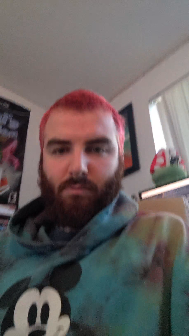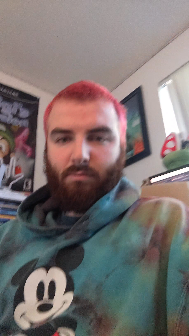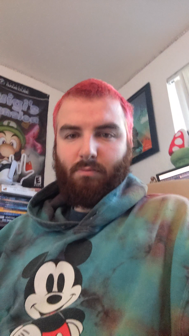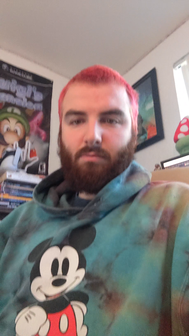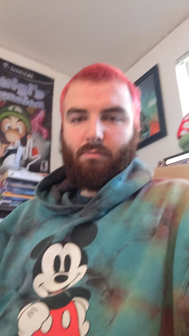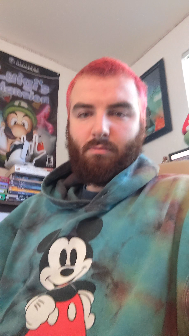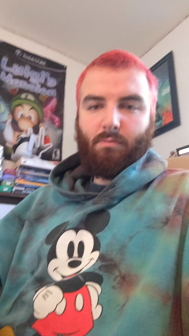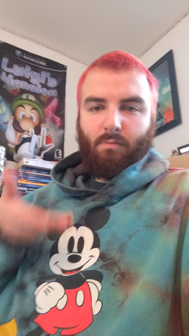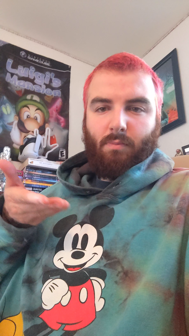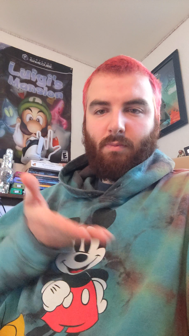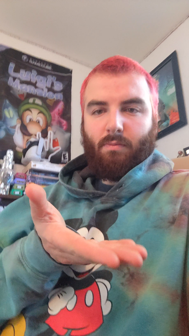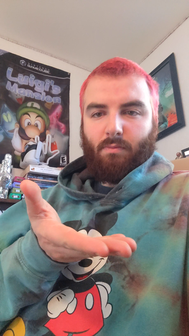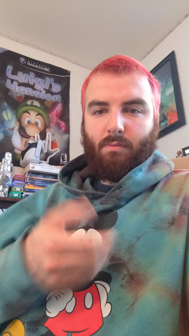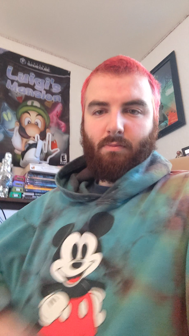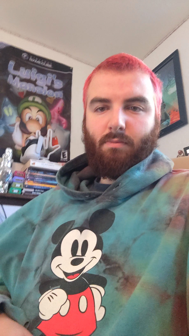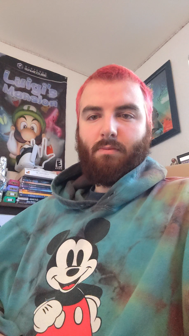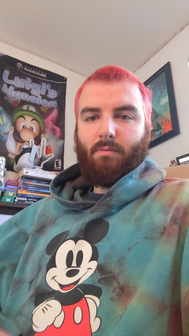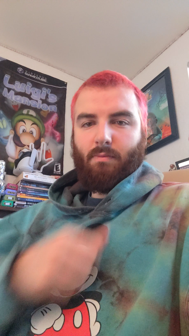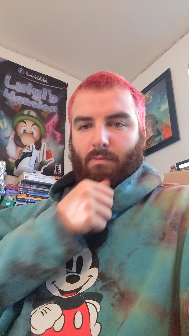oven